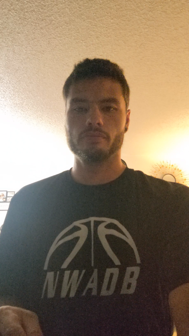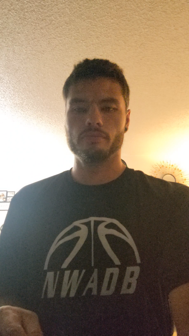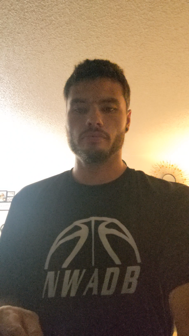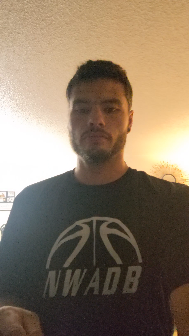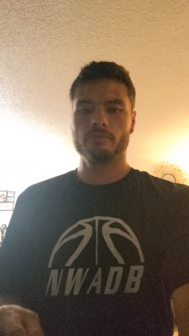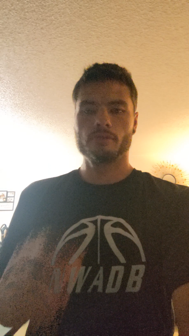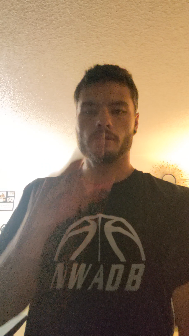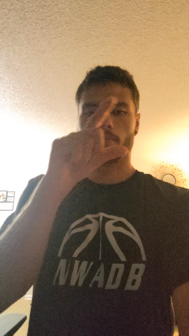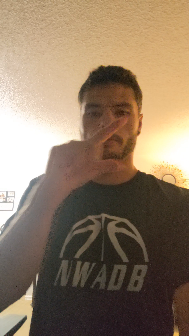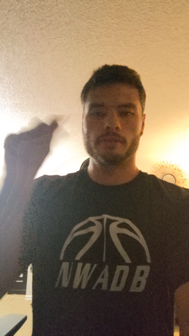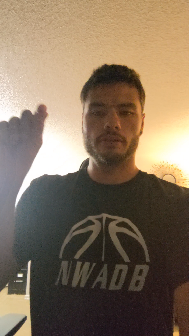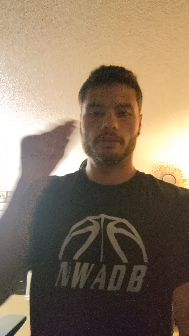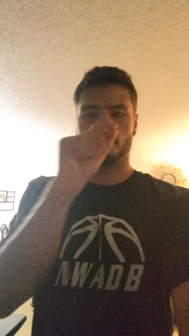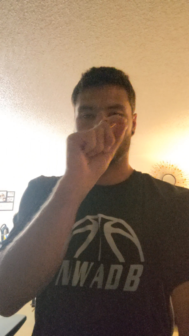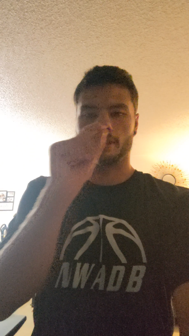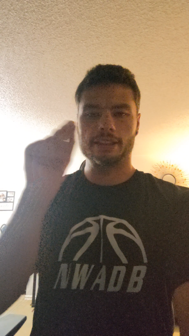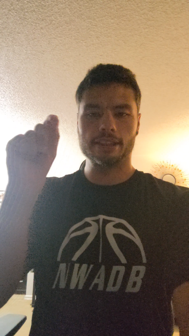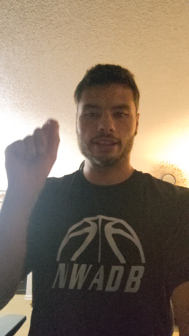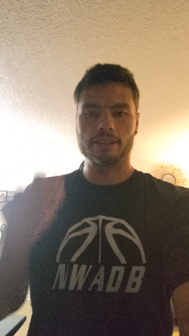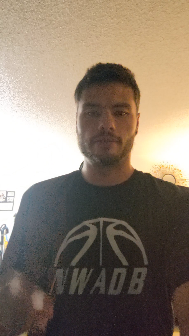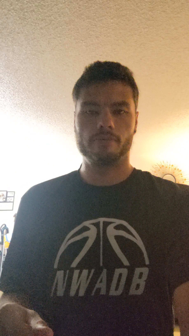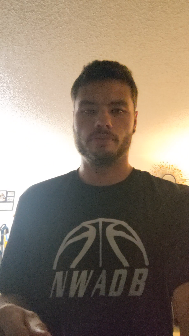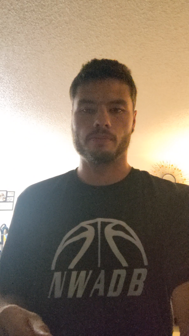peas